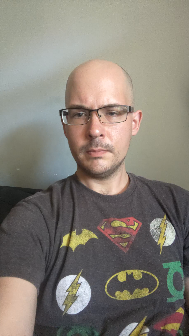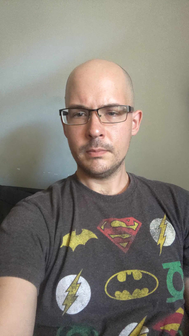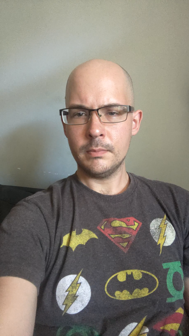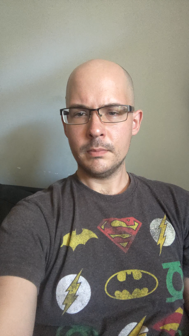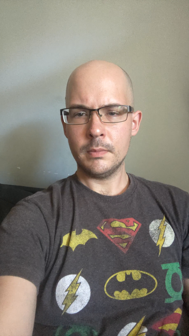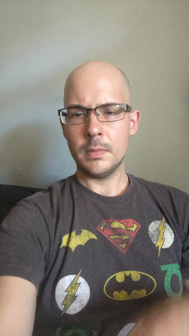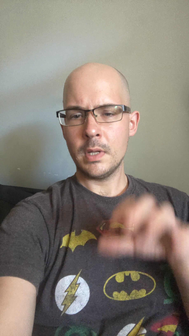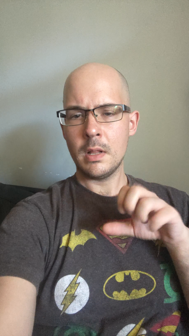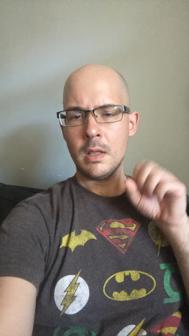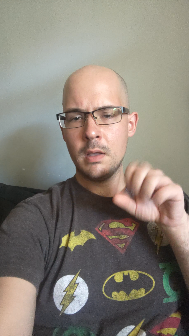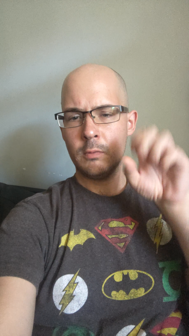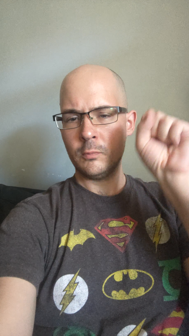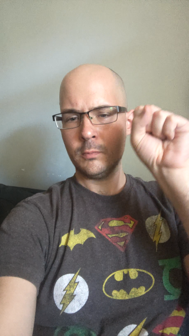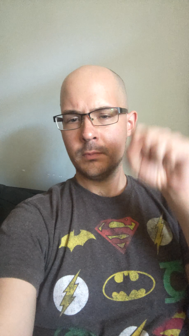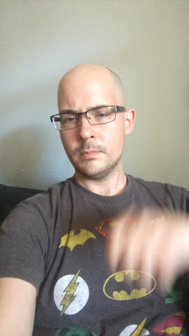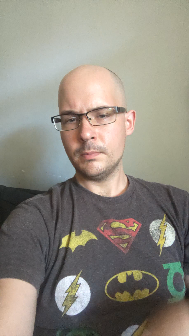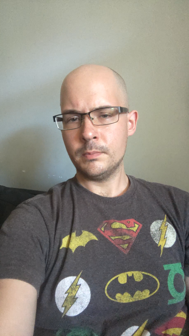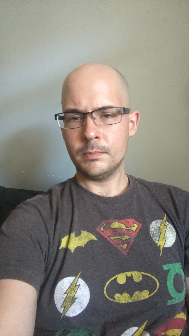ladder